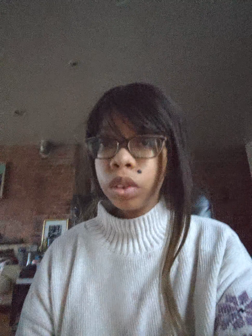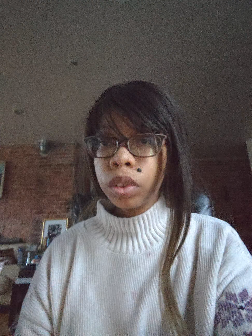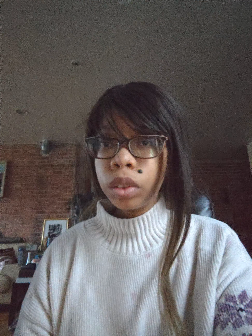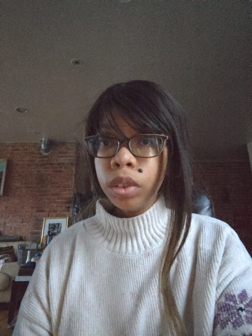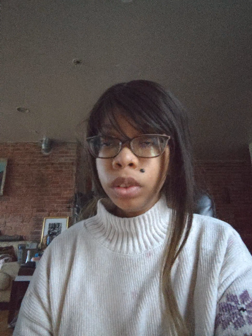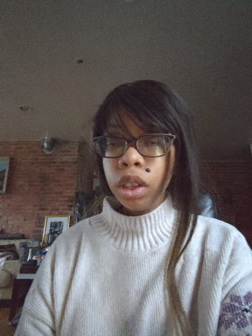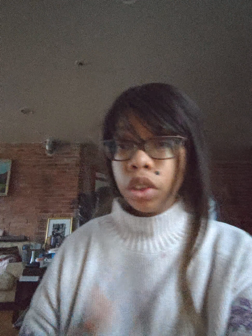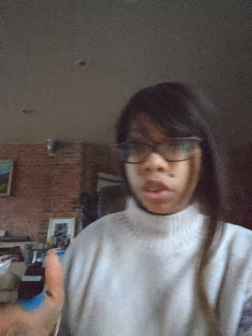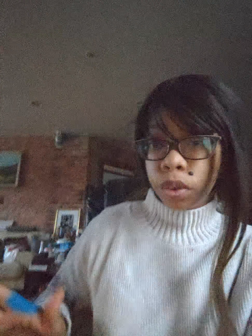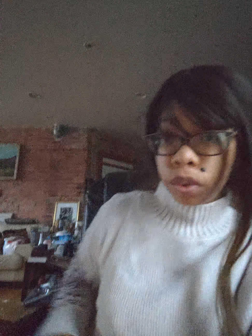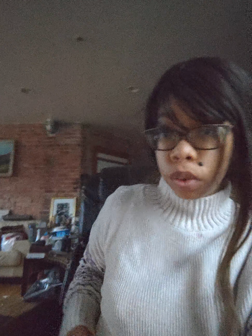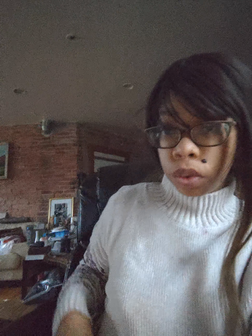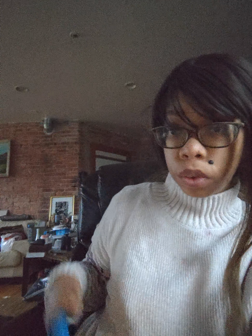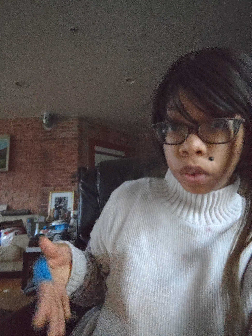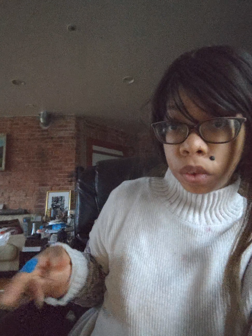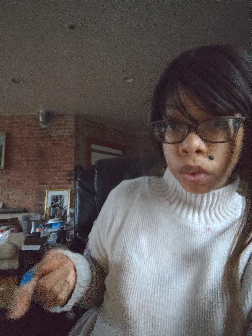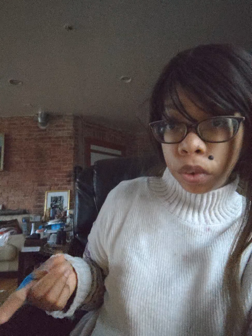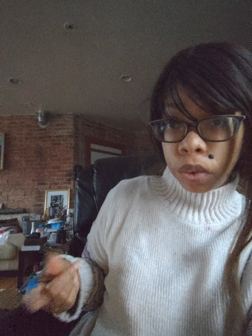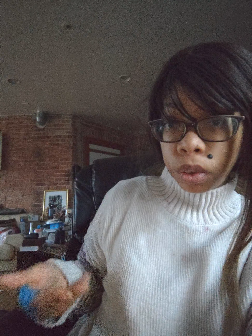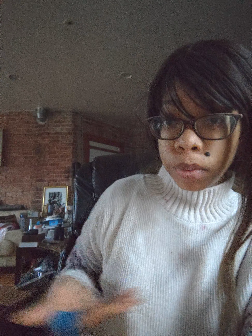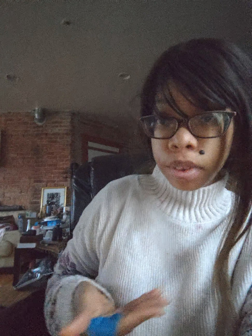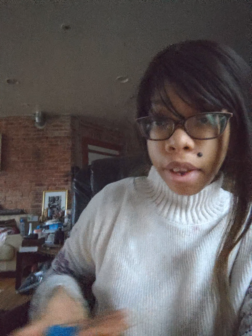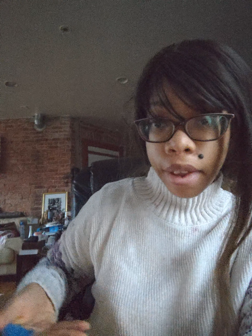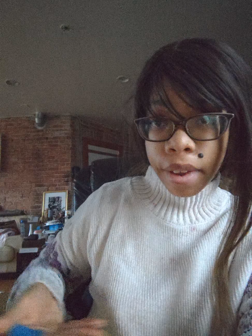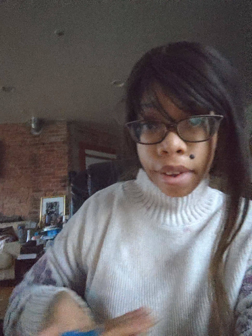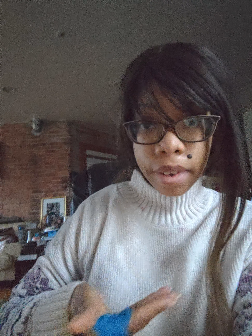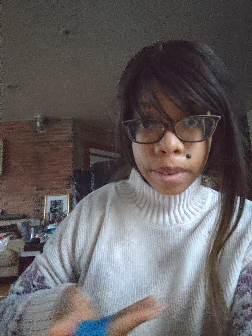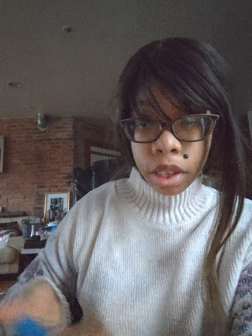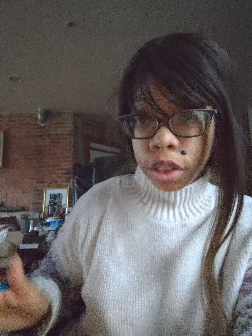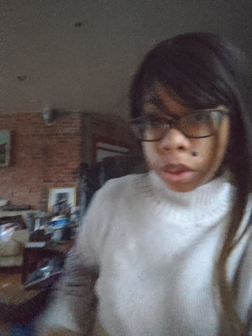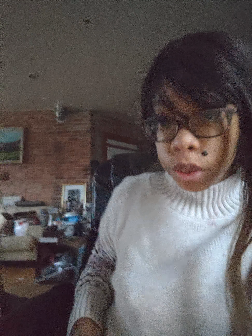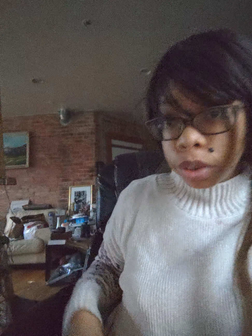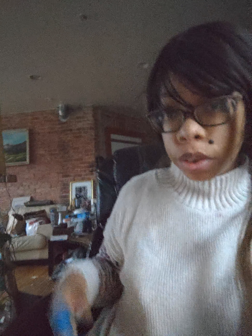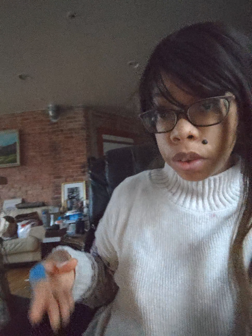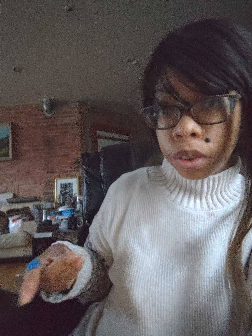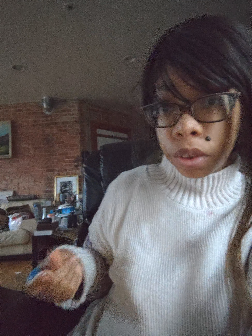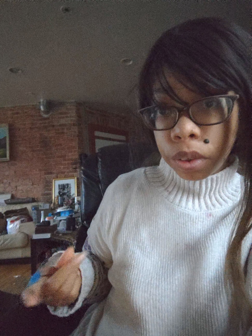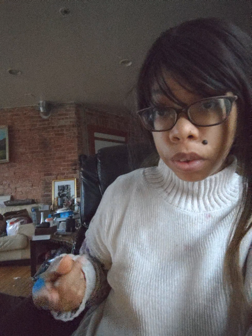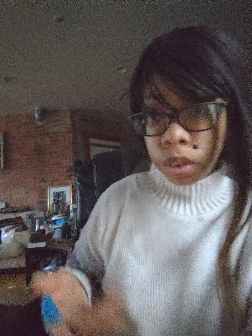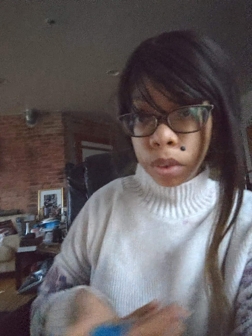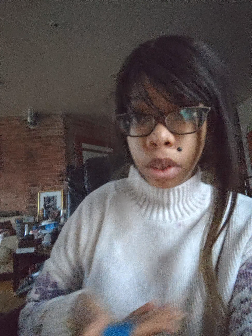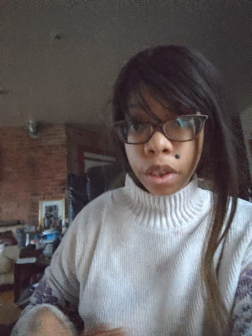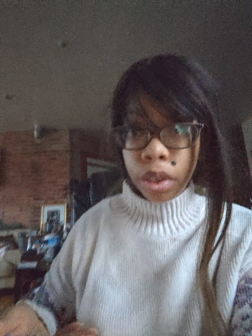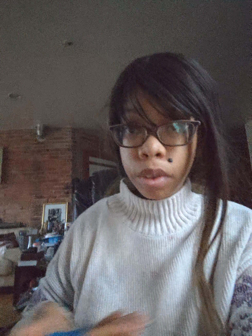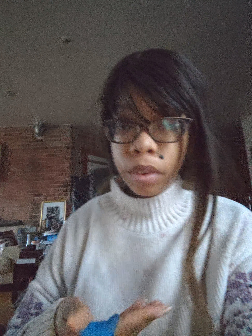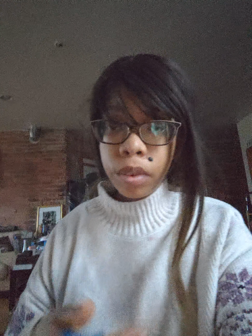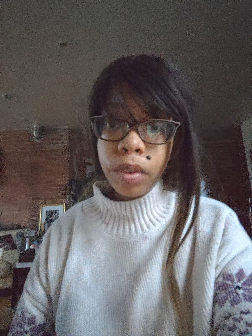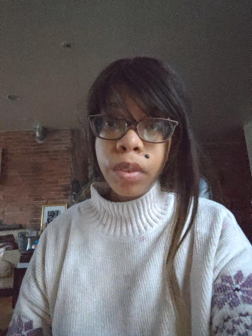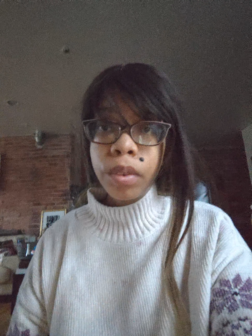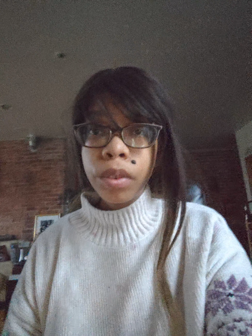puppy